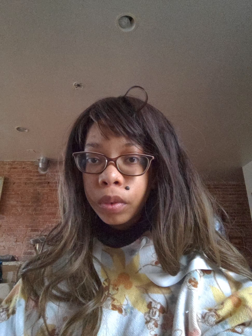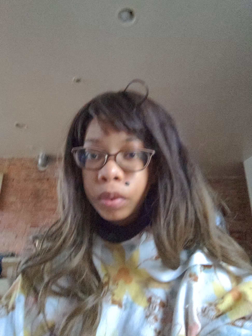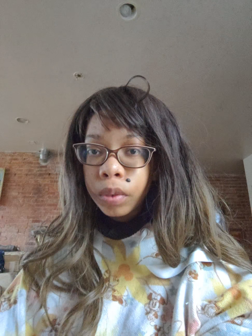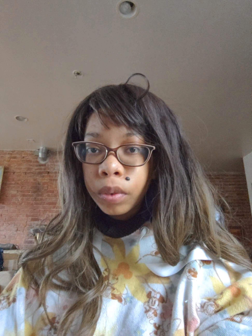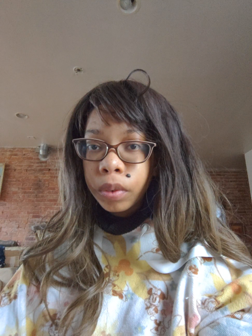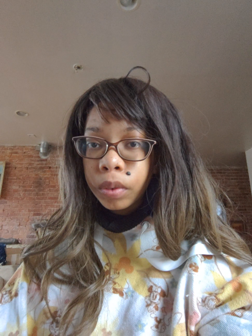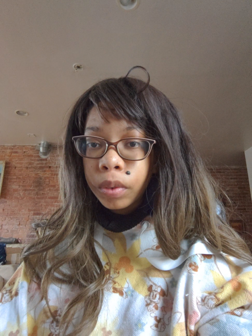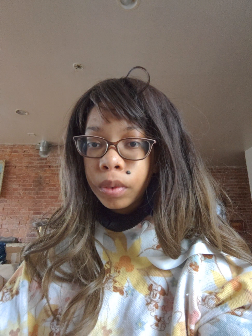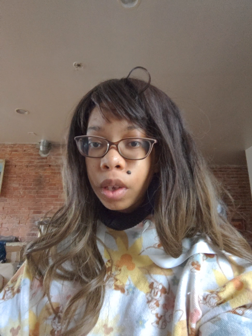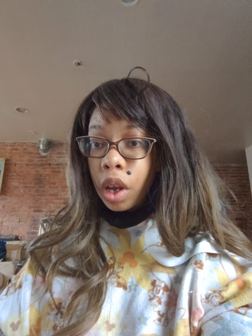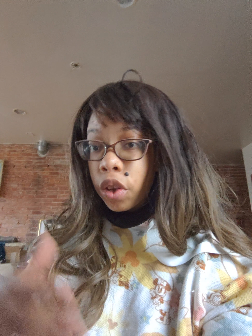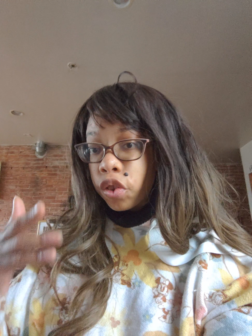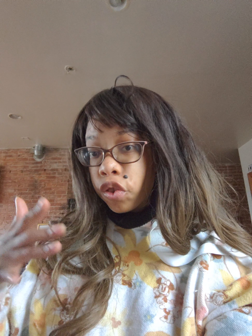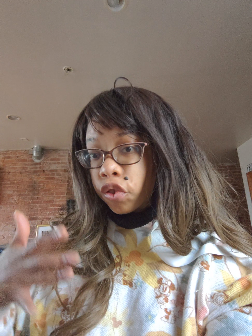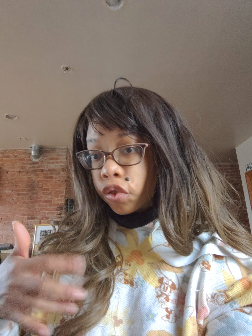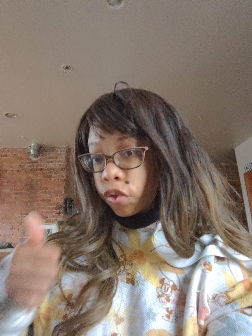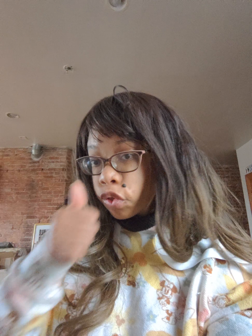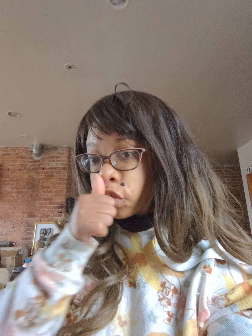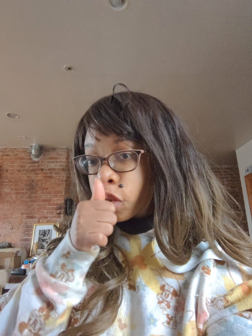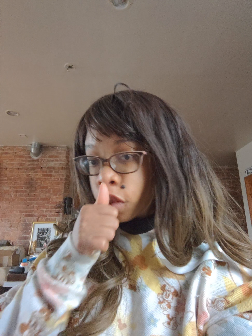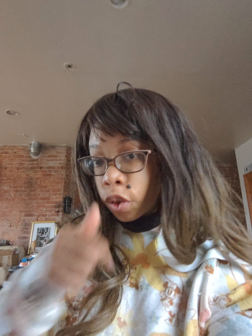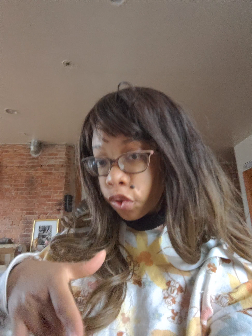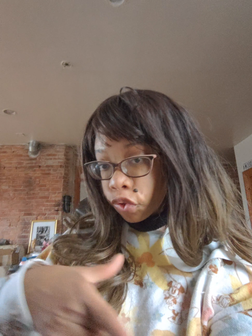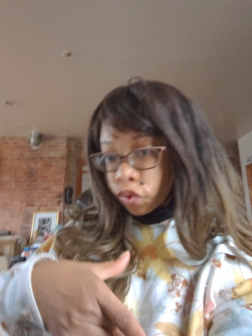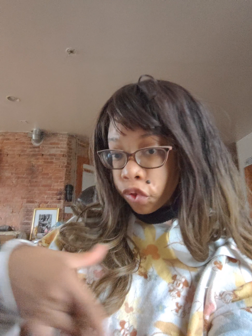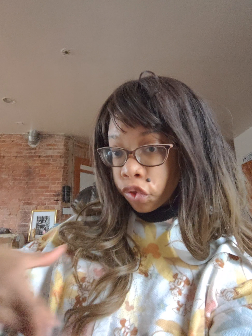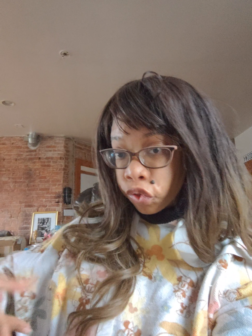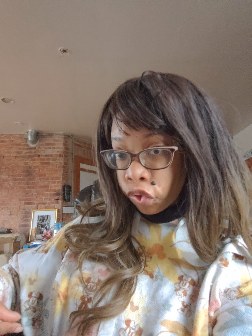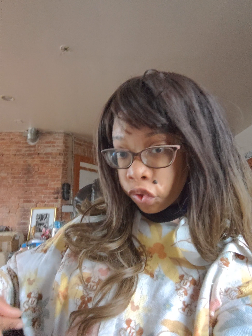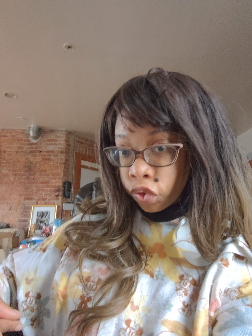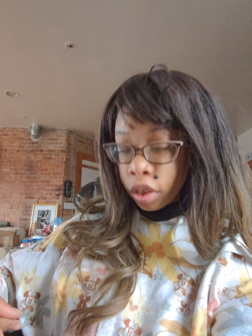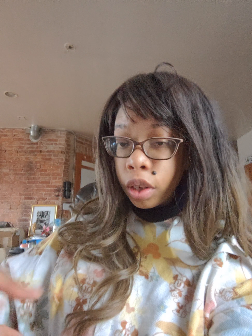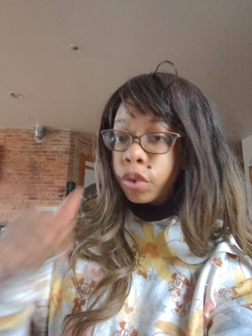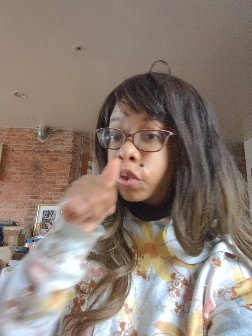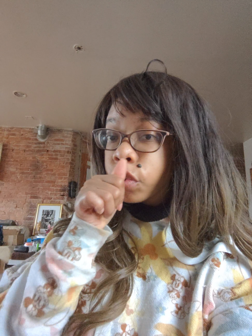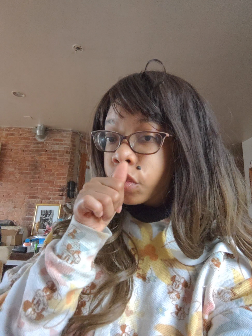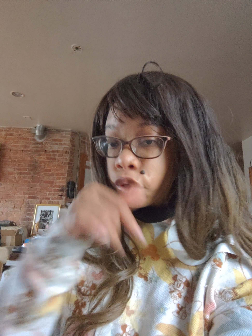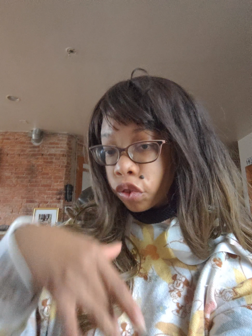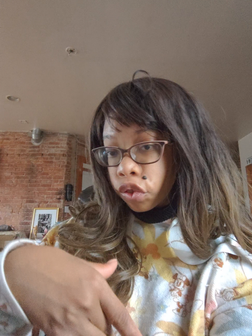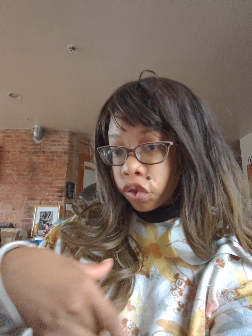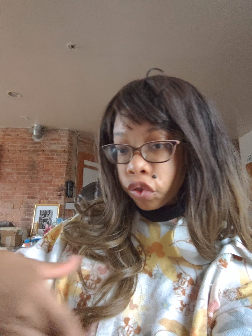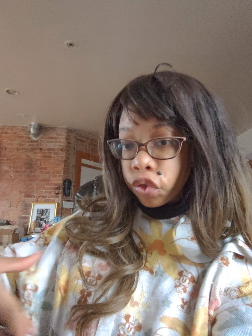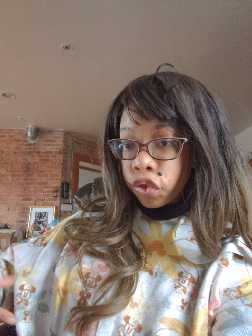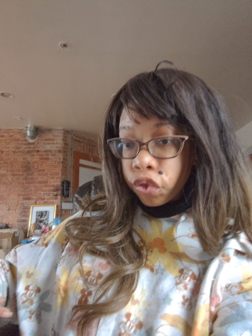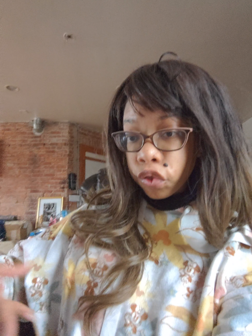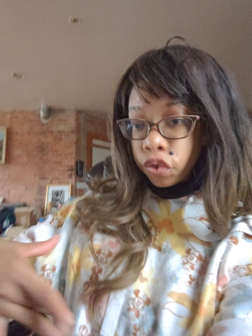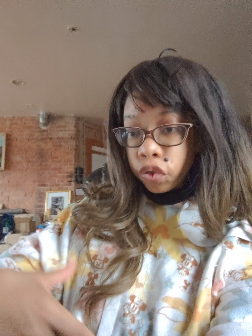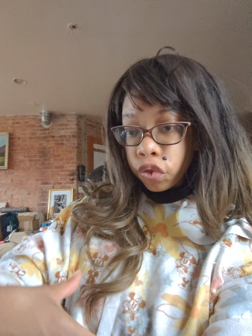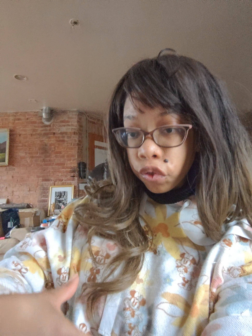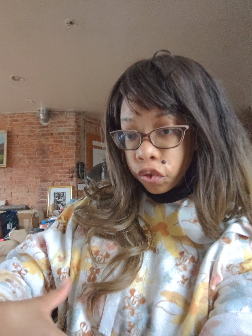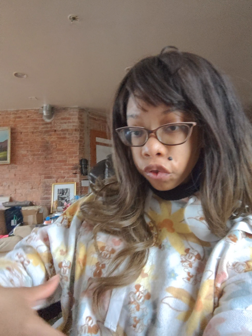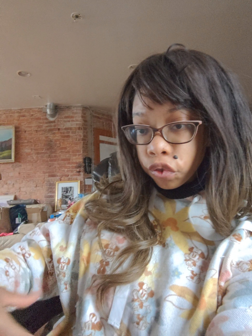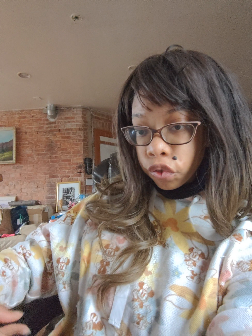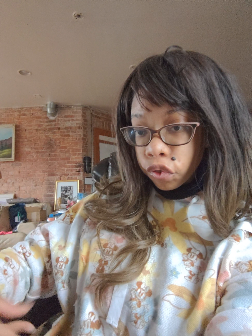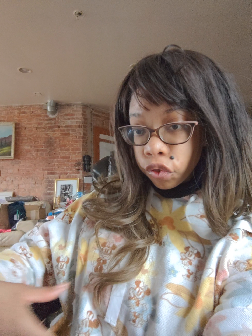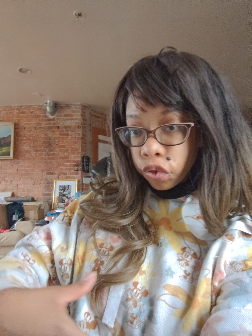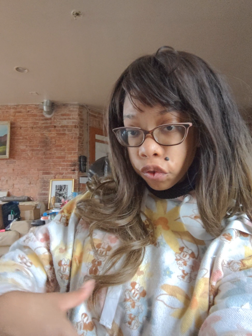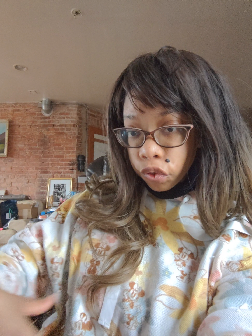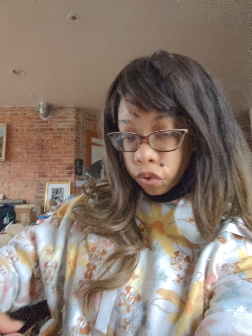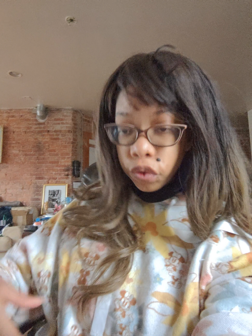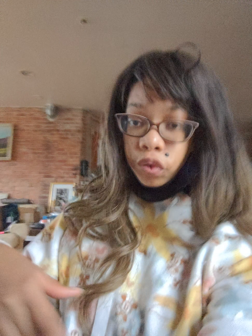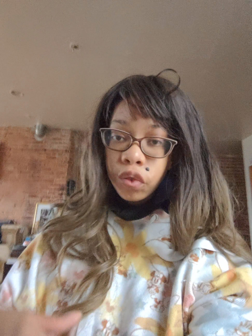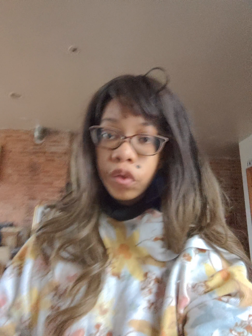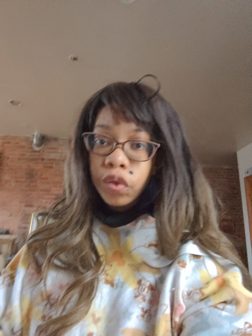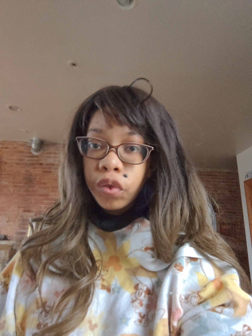underwear